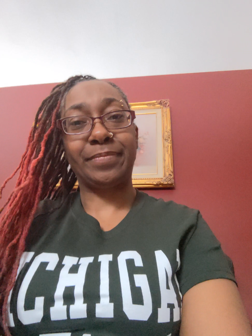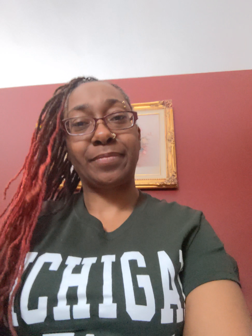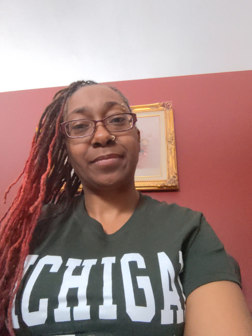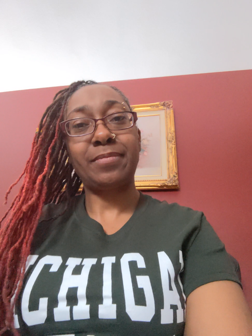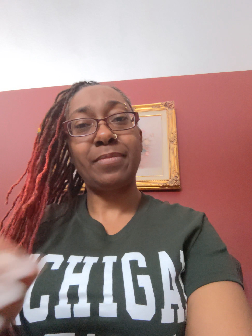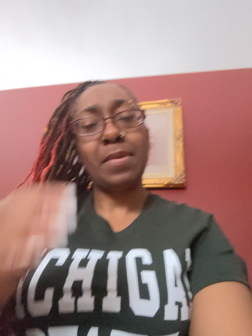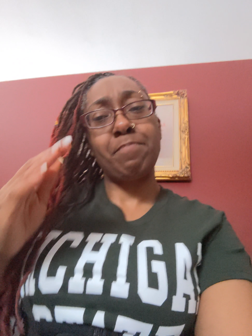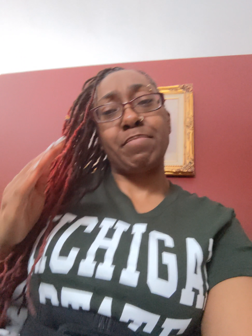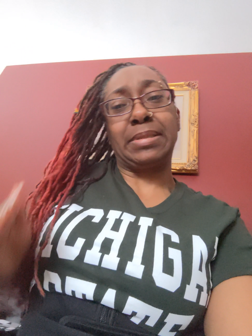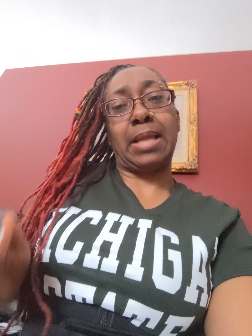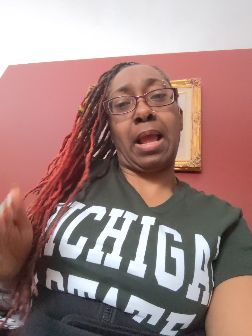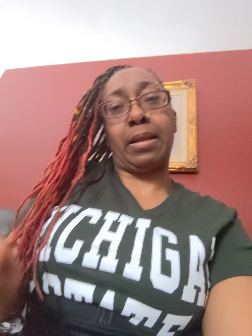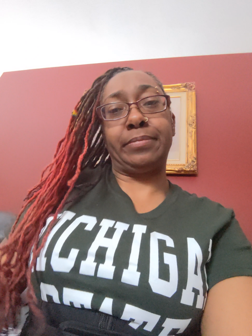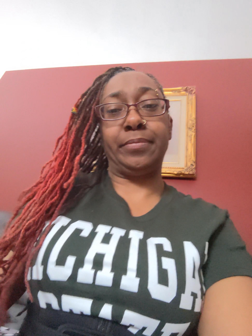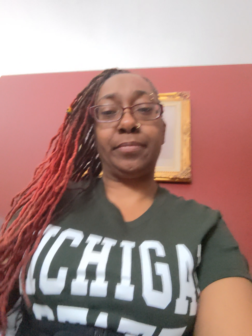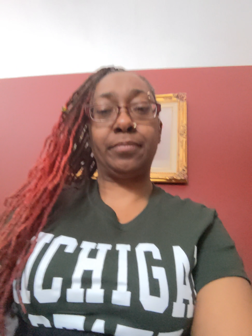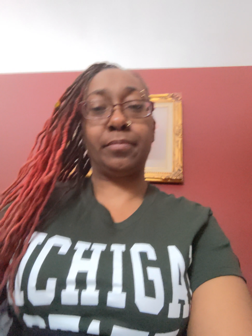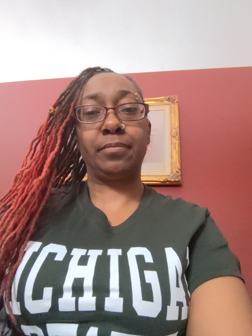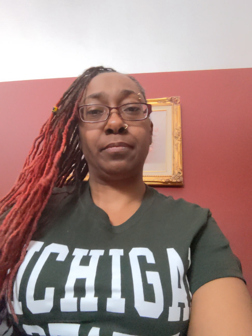beside